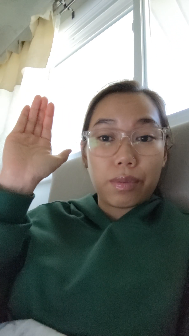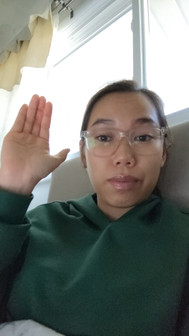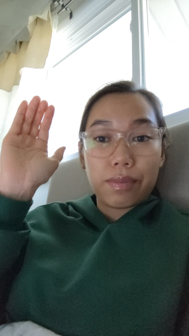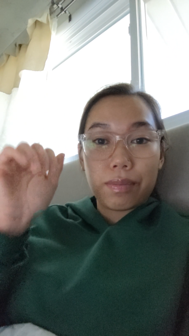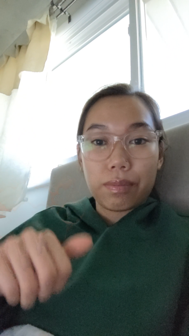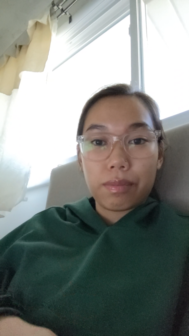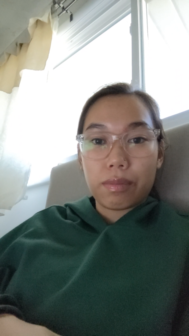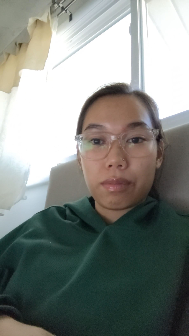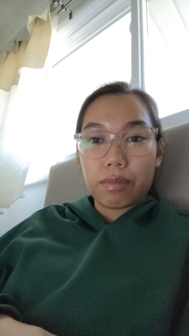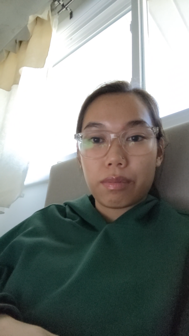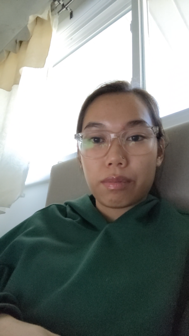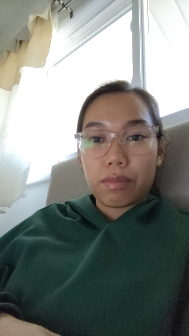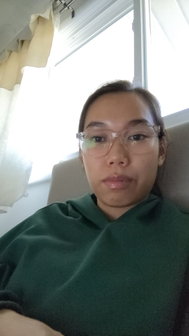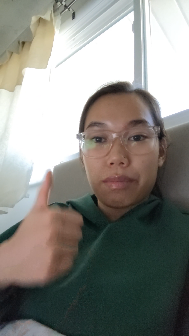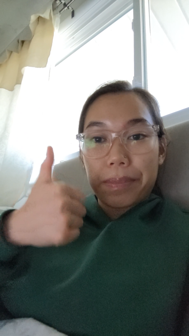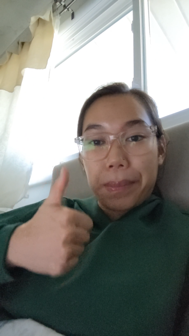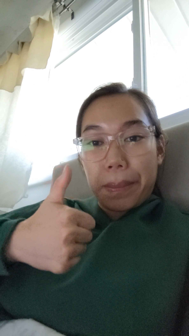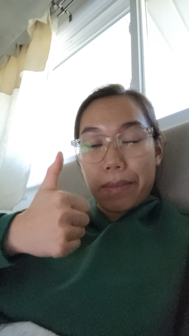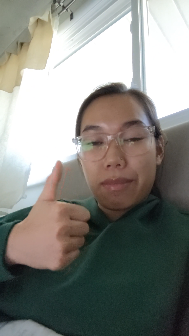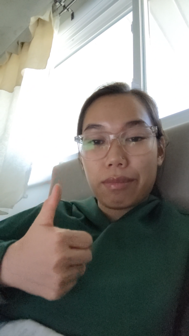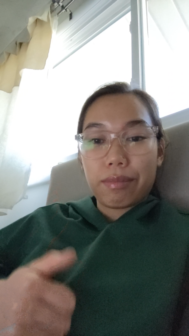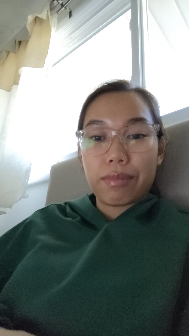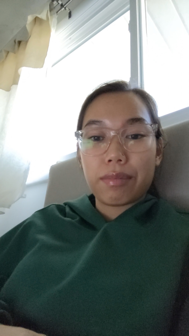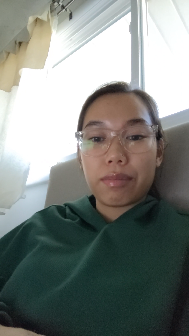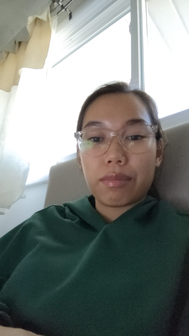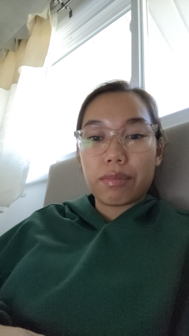help